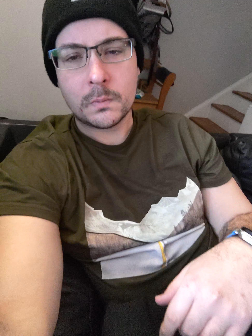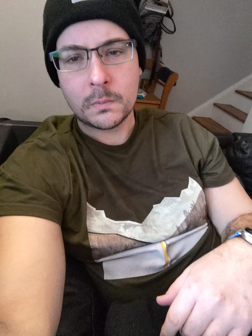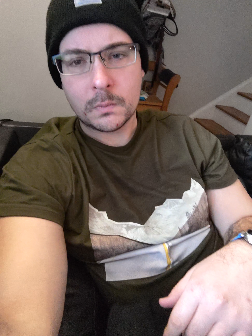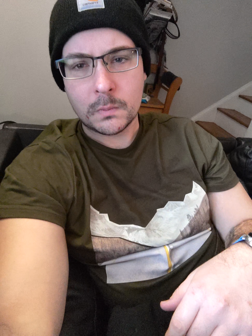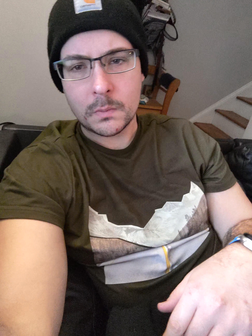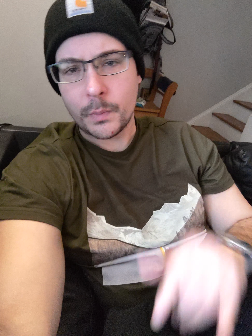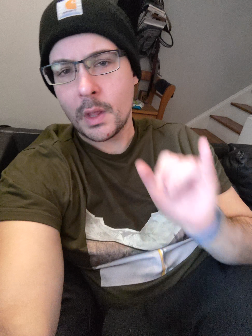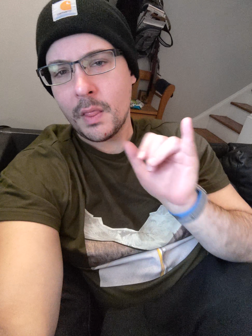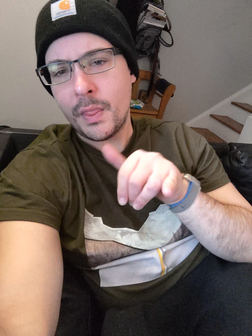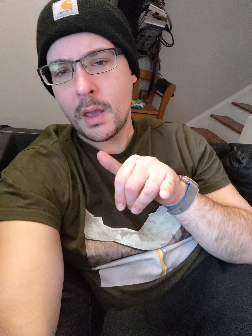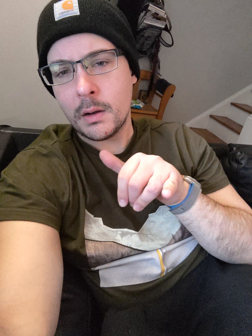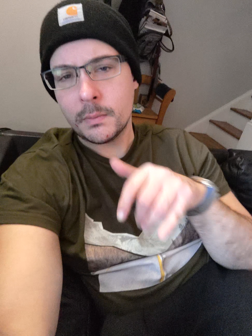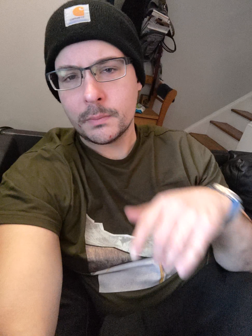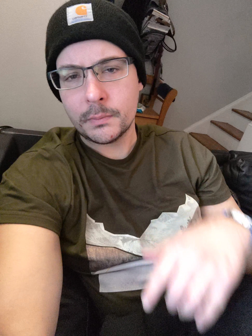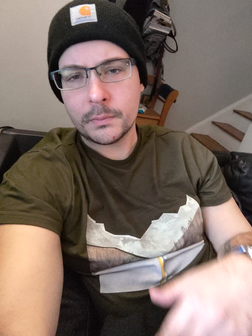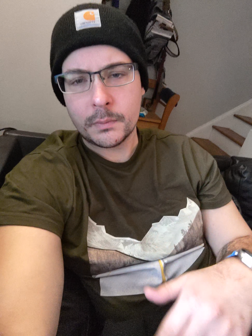that